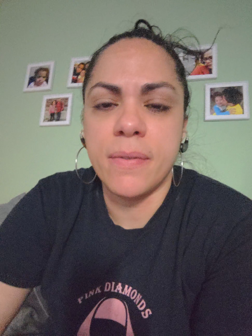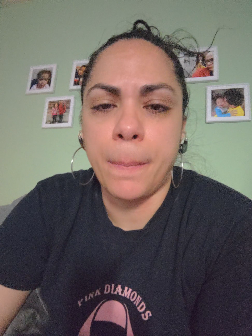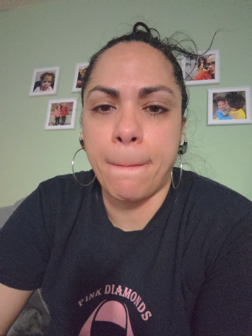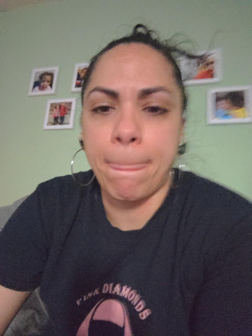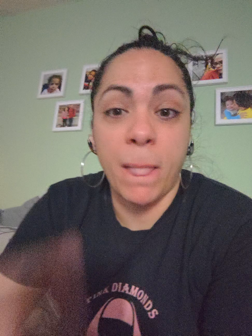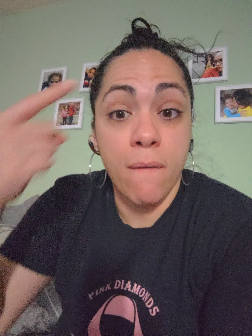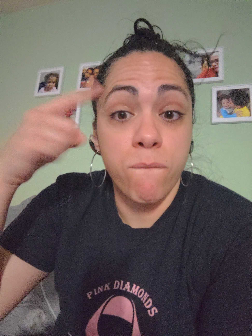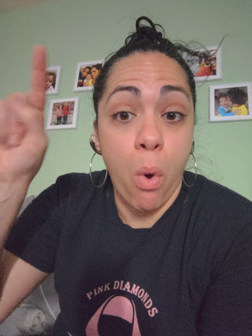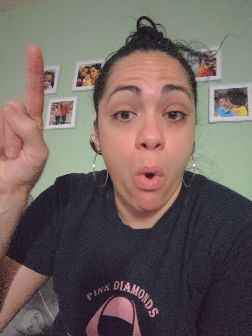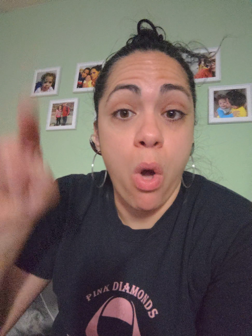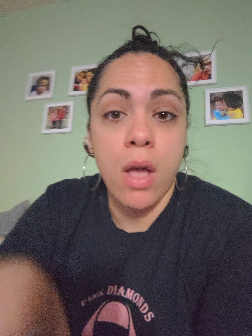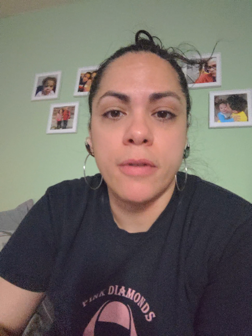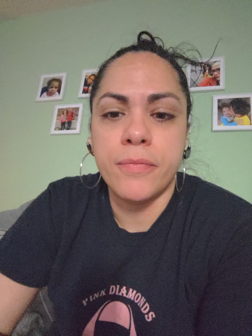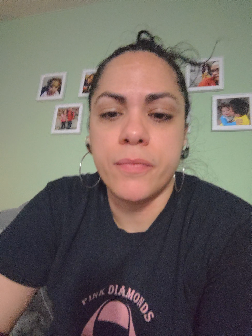for